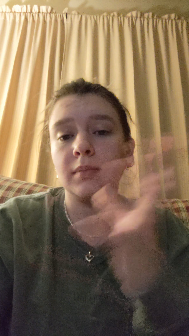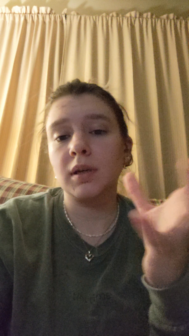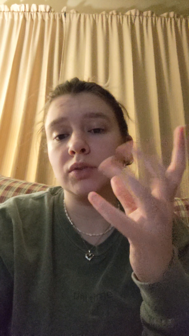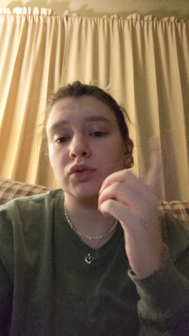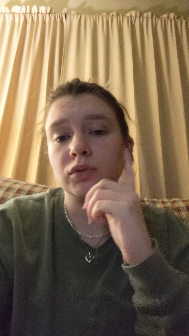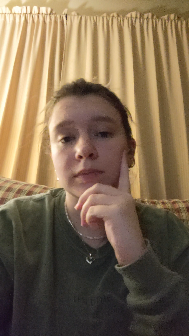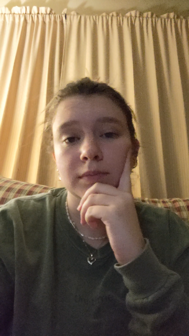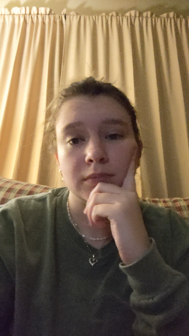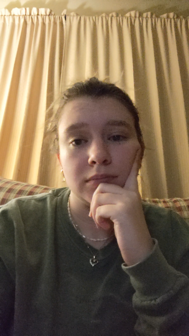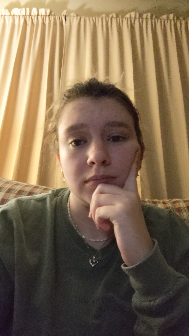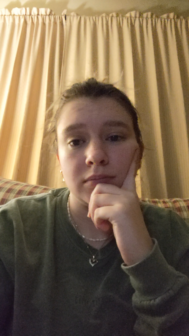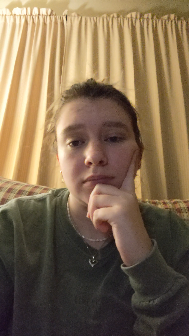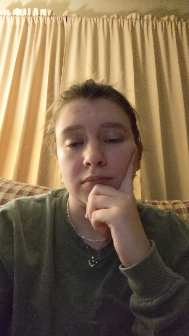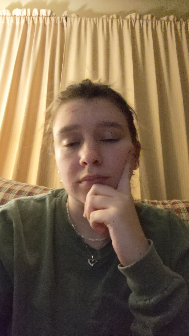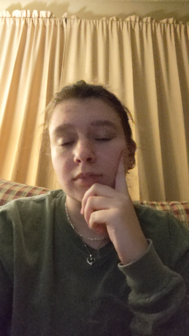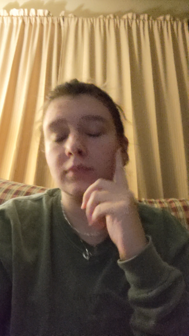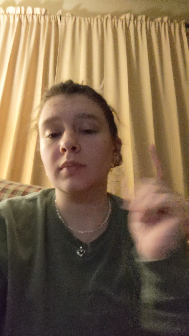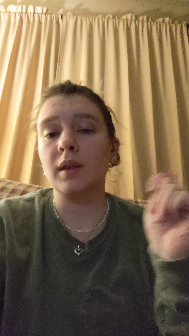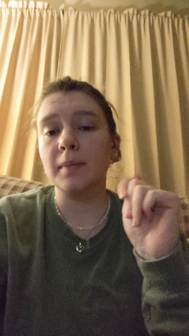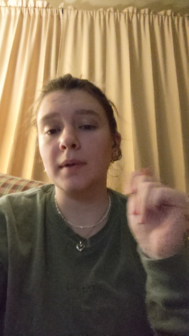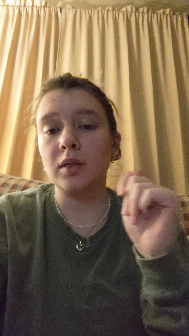bathroom